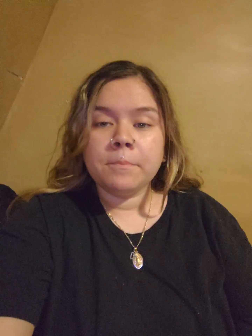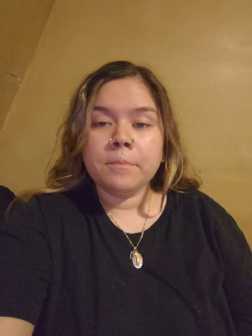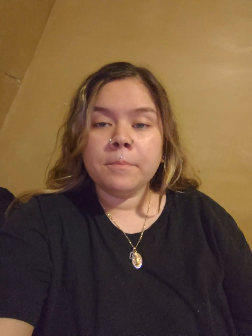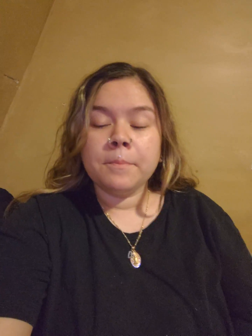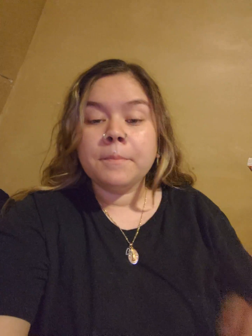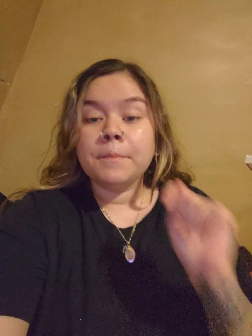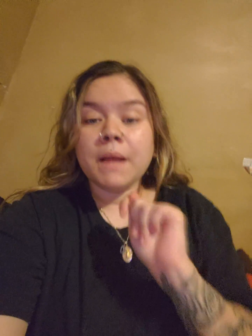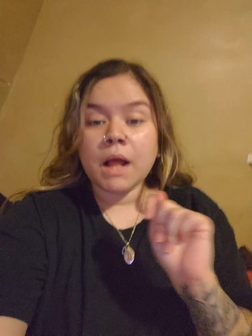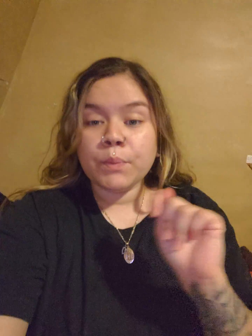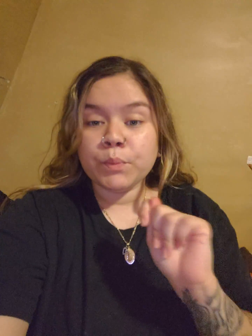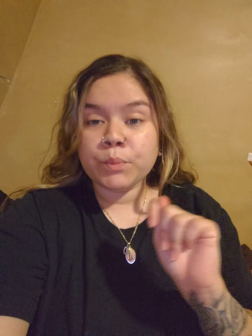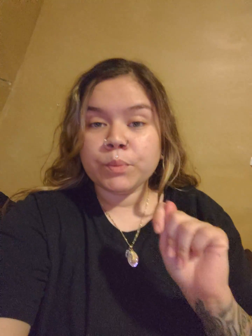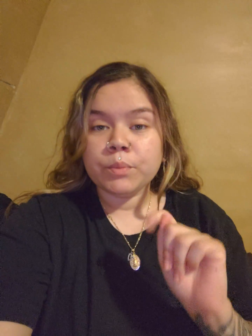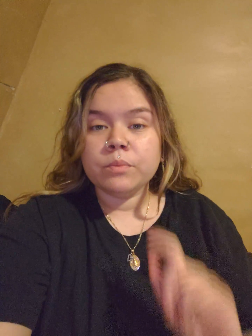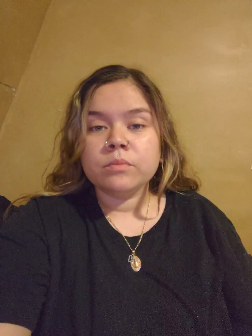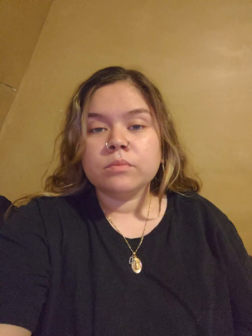bathroom